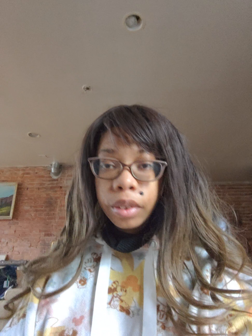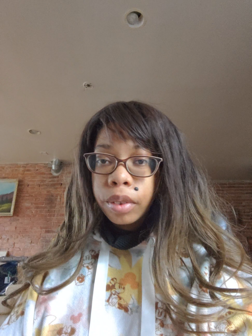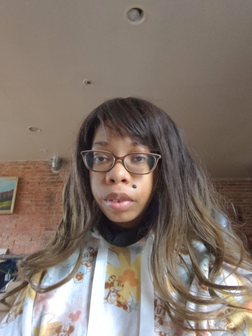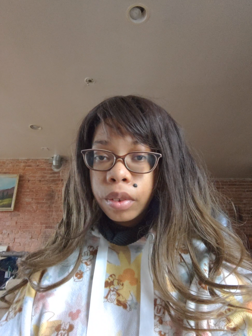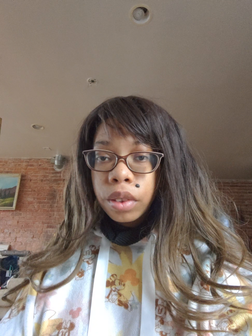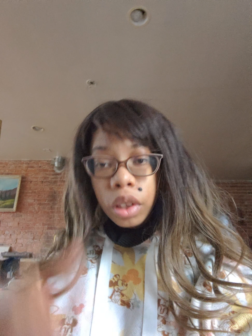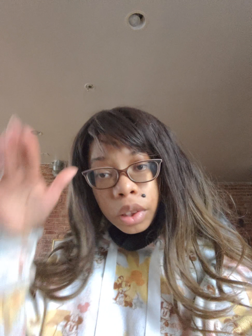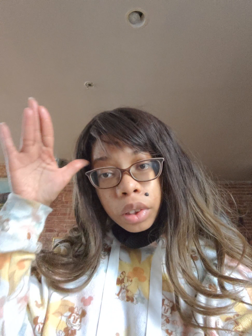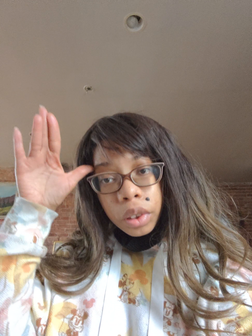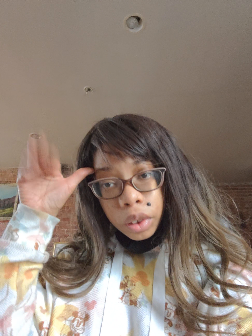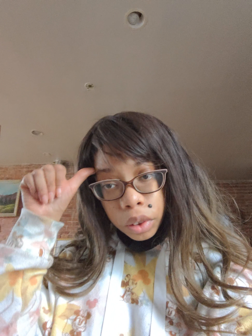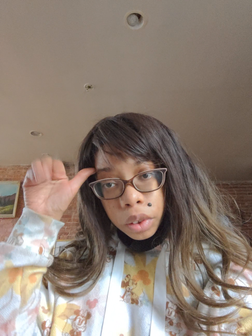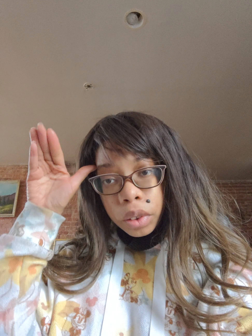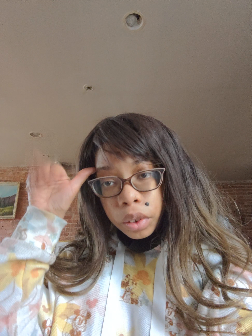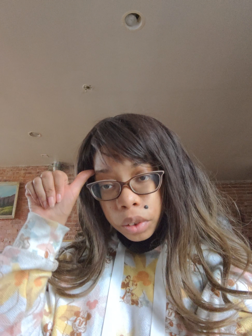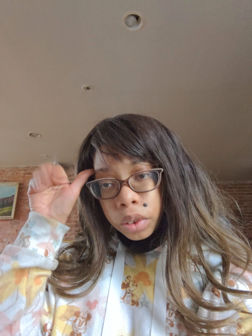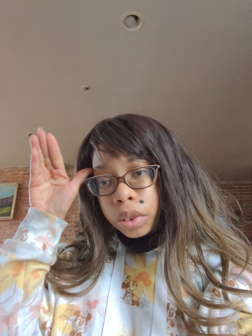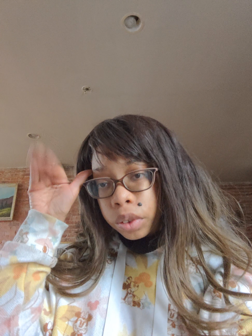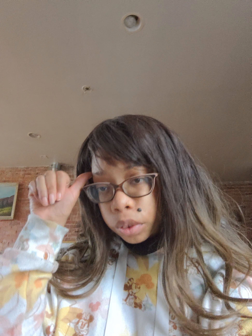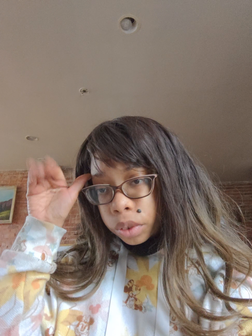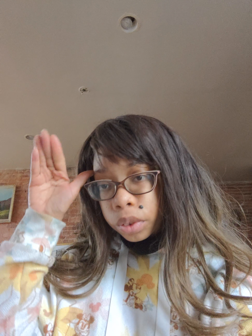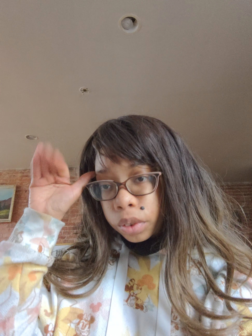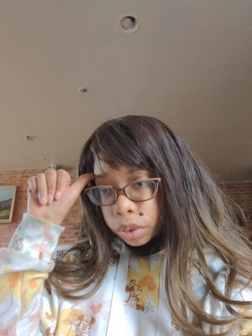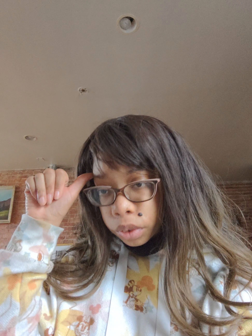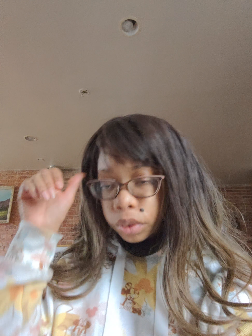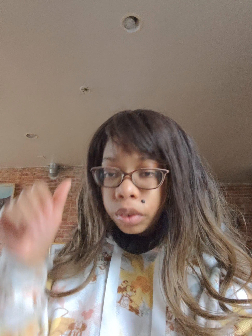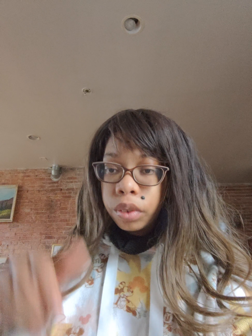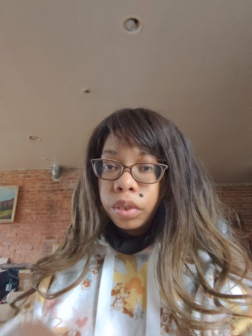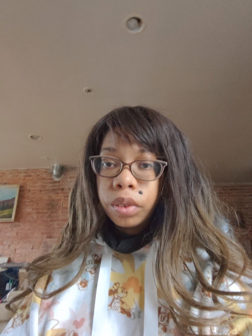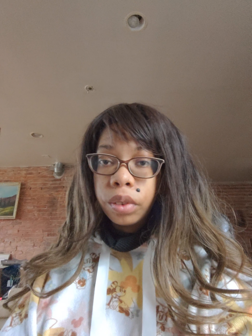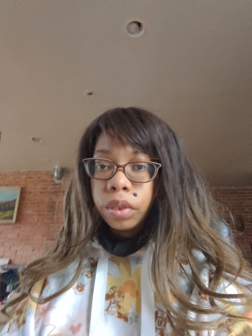donkey